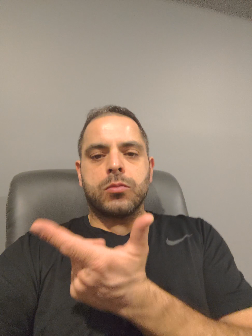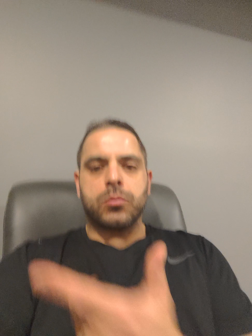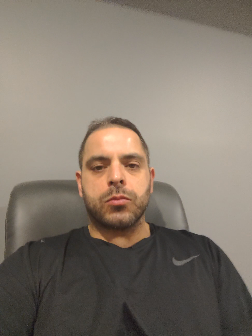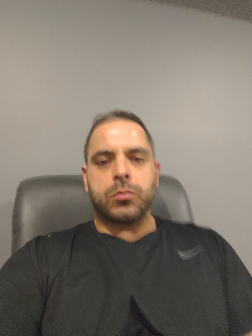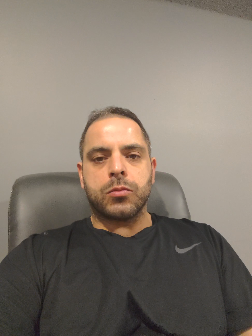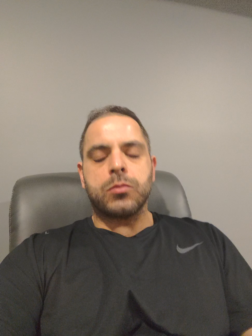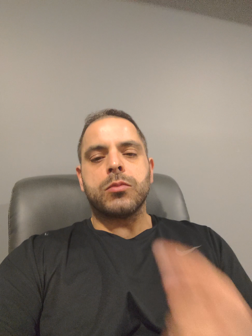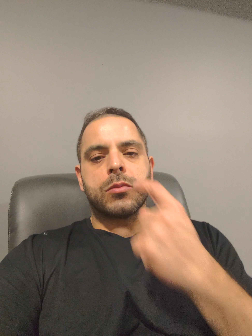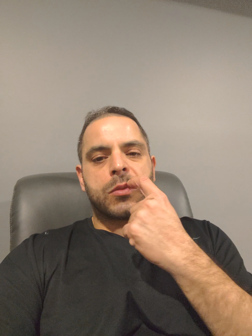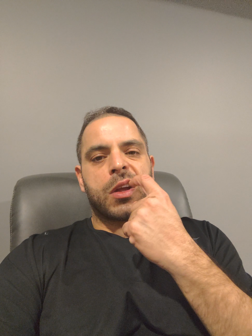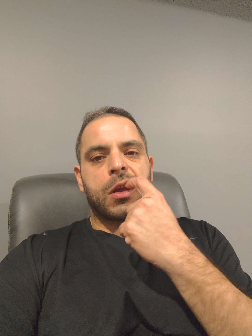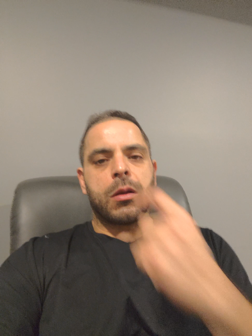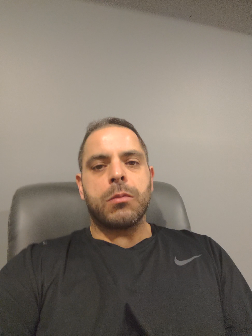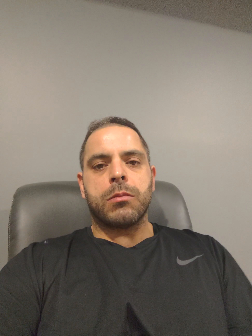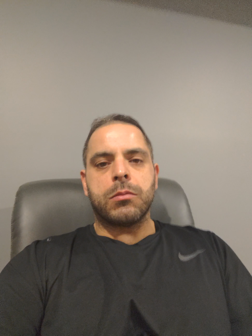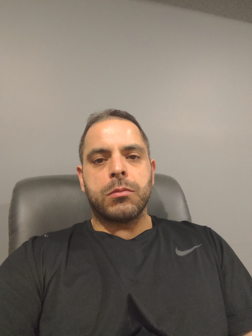tooth